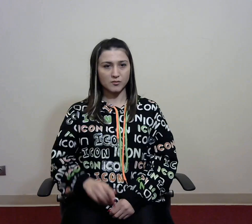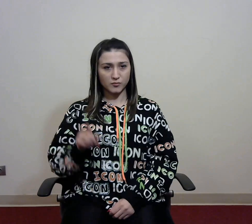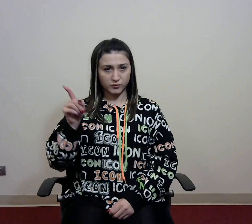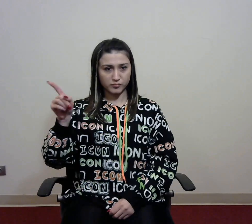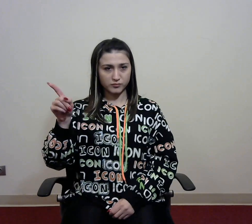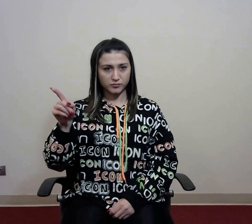onun